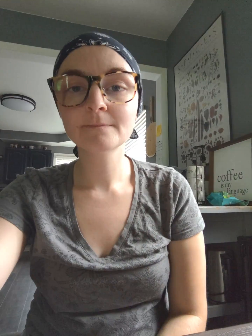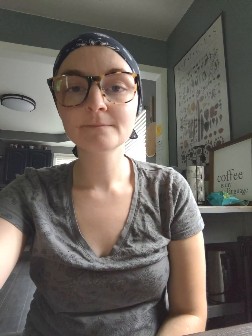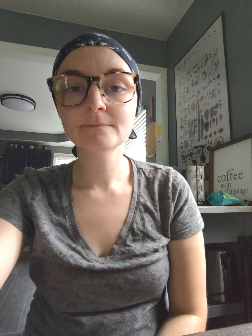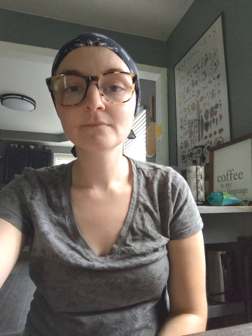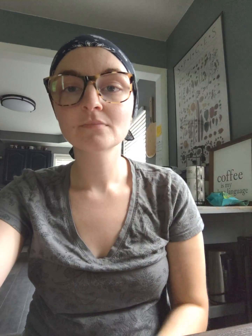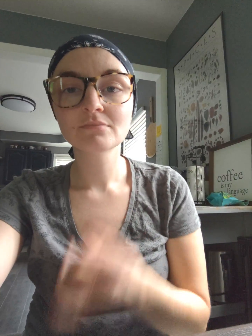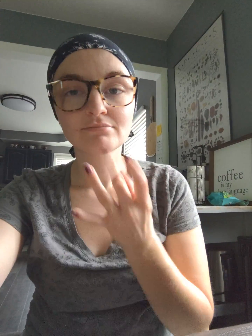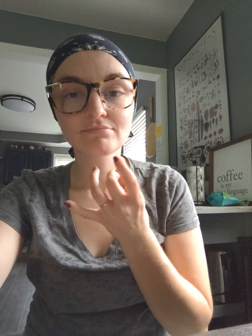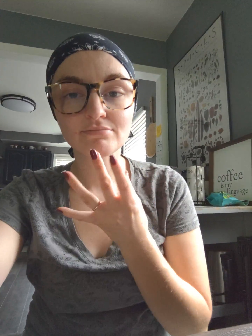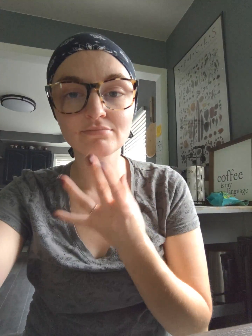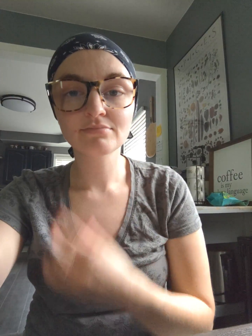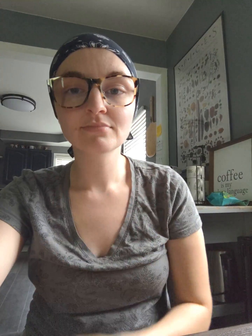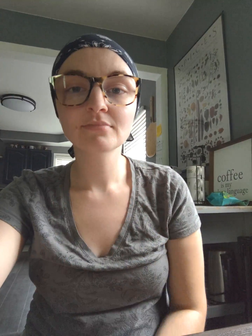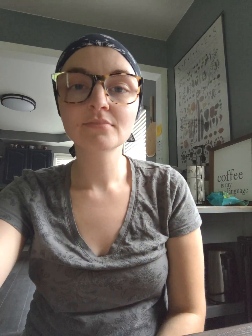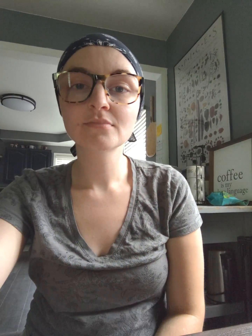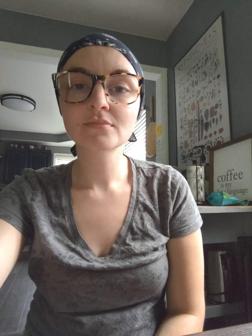light bulb